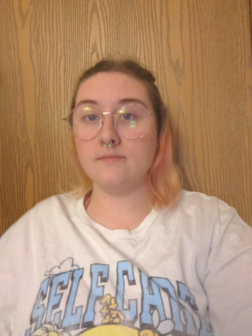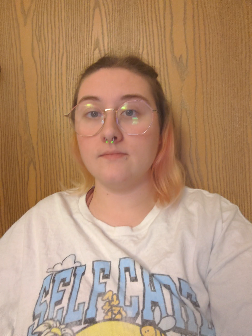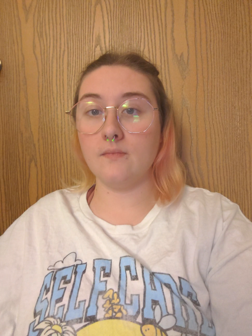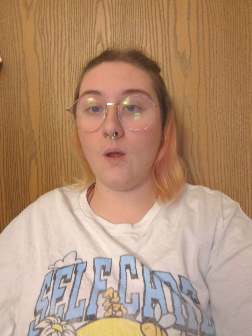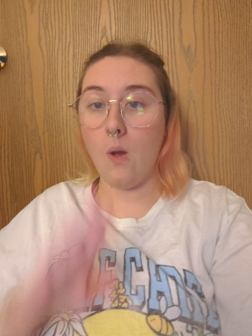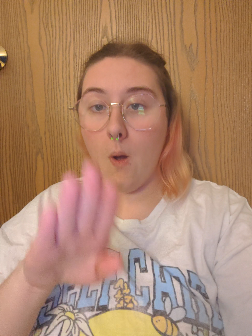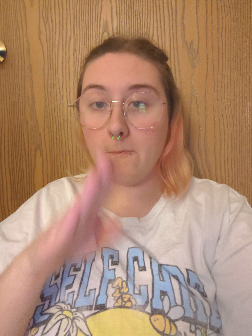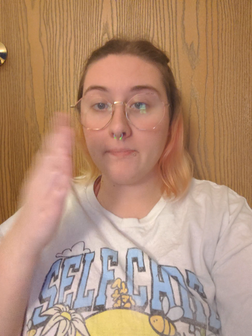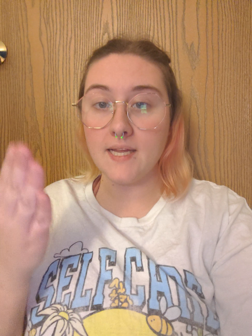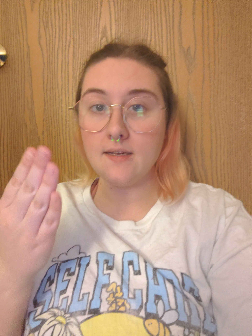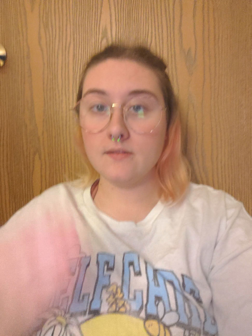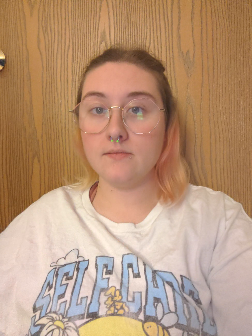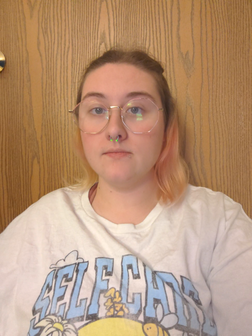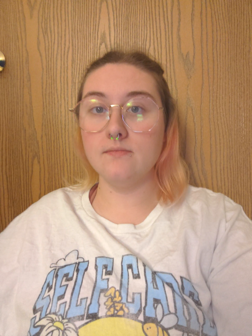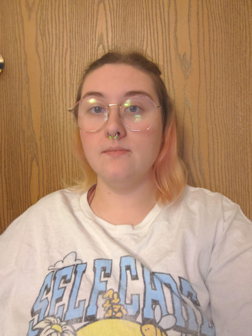open